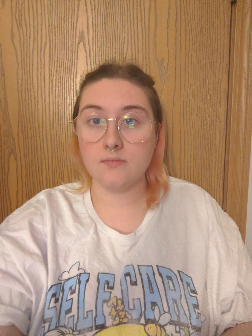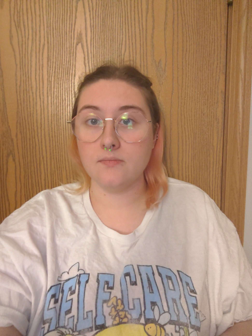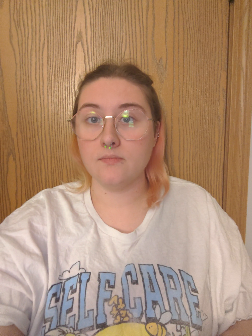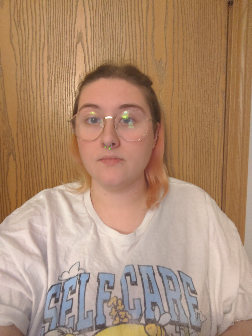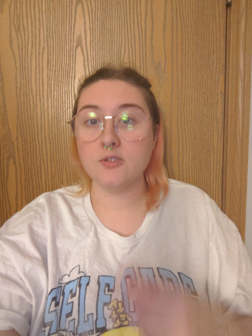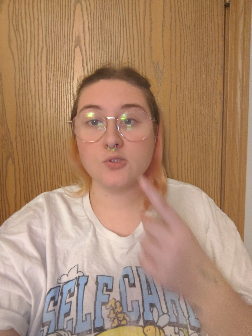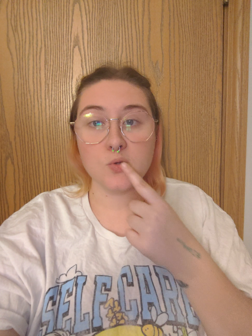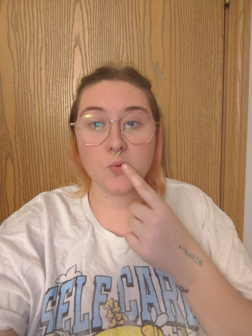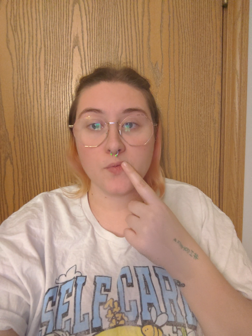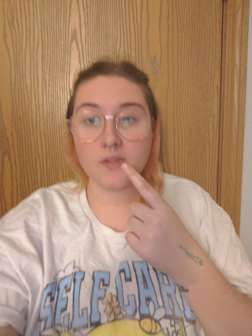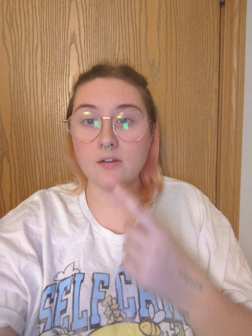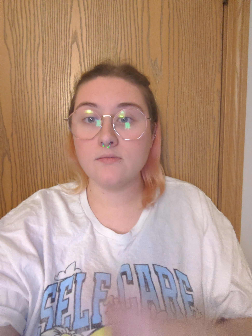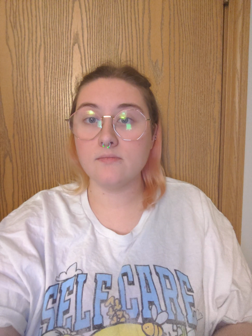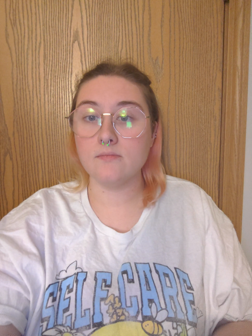tooth